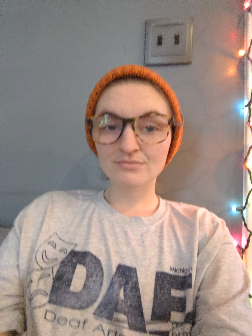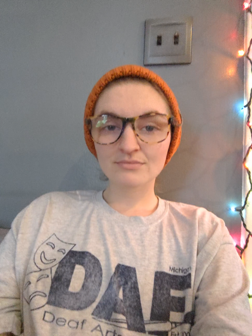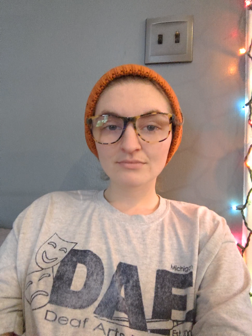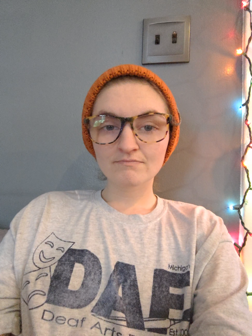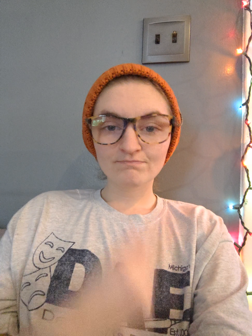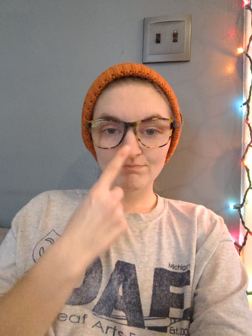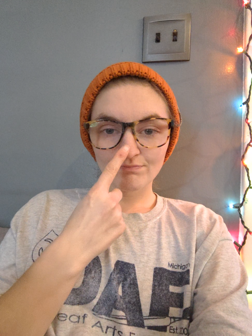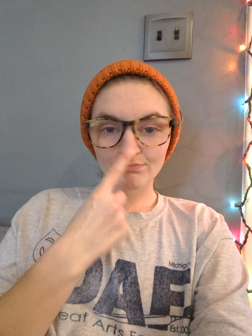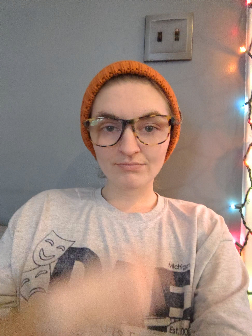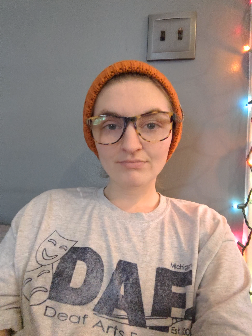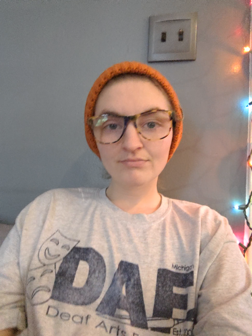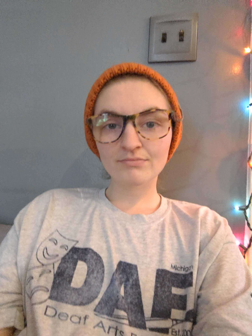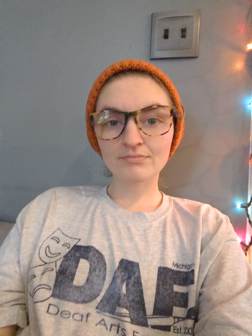nose